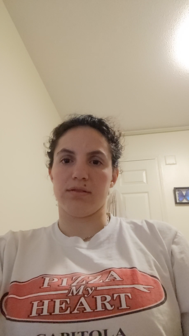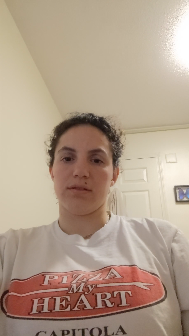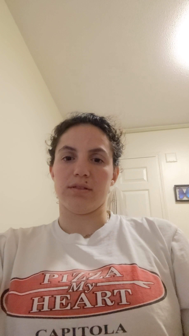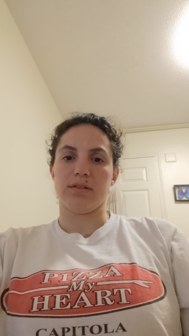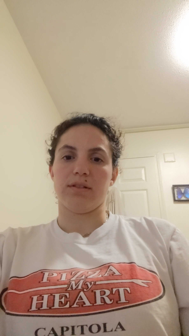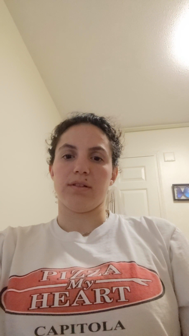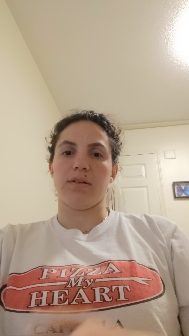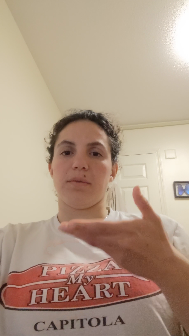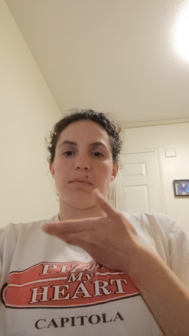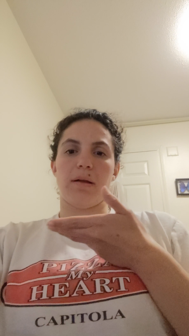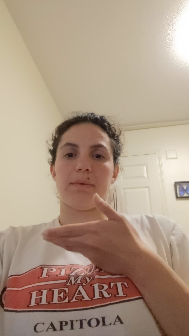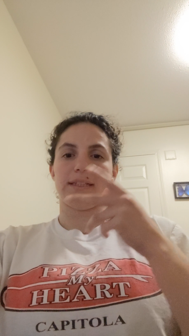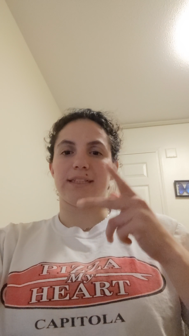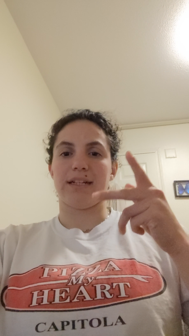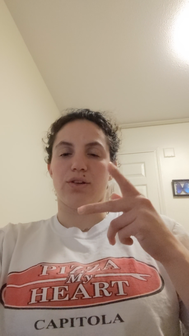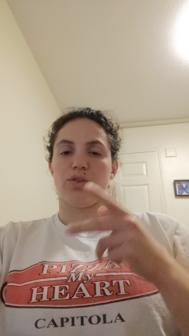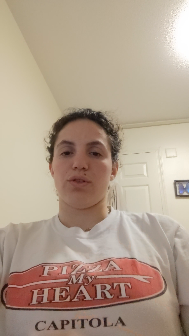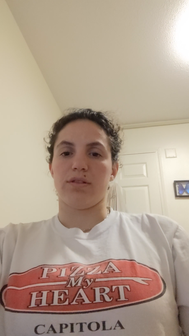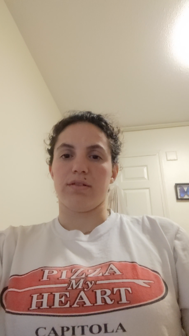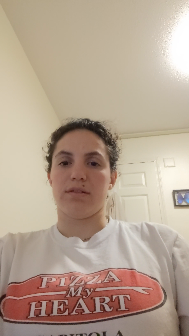babysitter